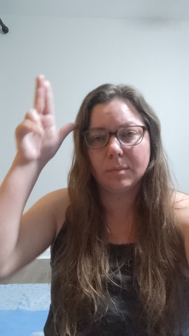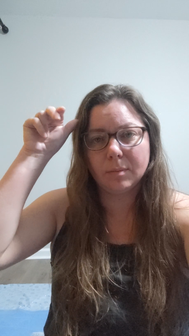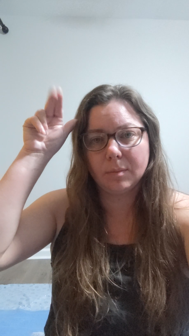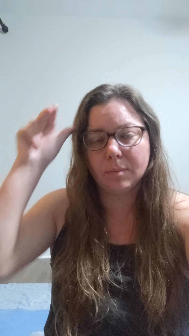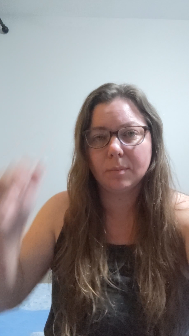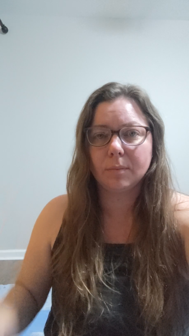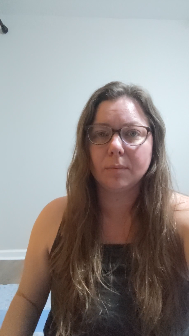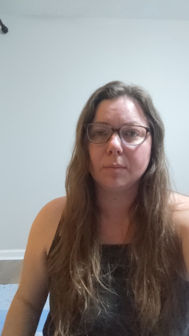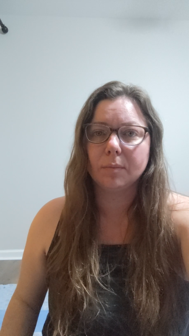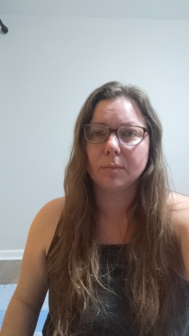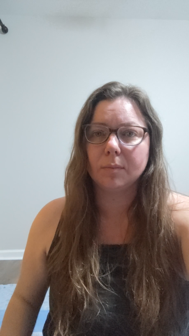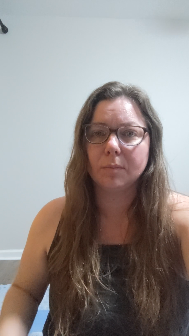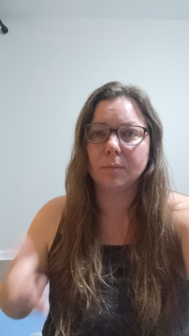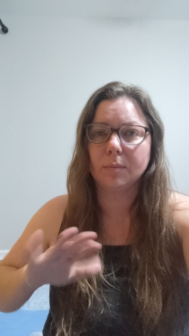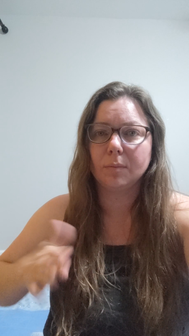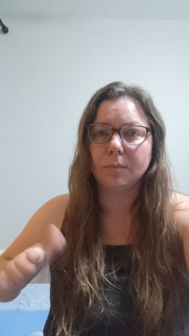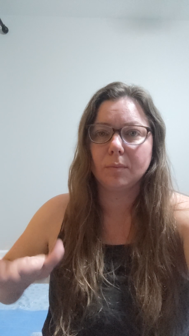cook